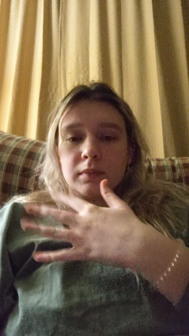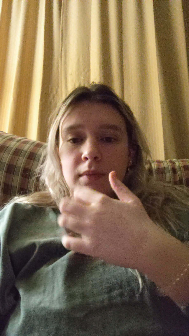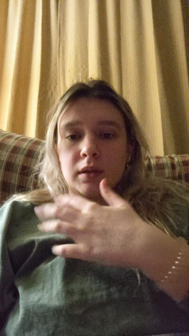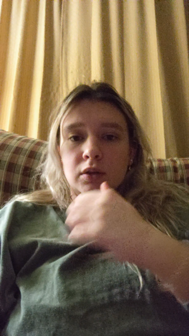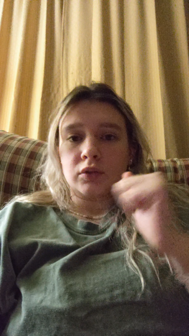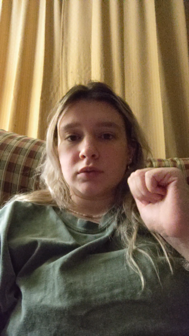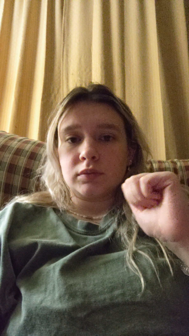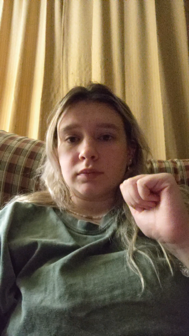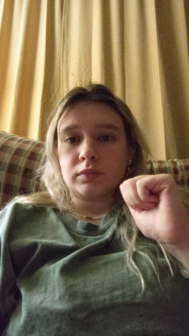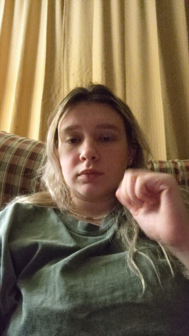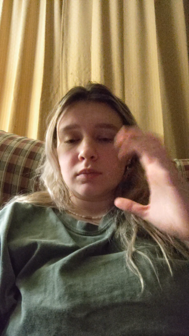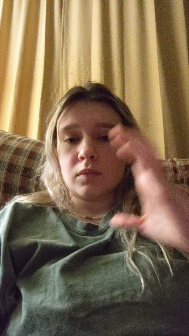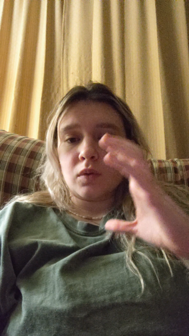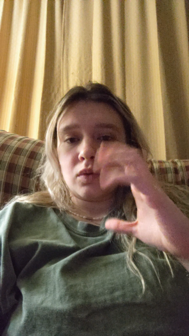ball